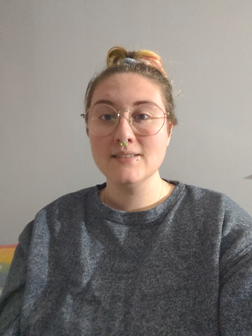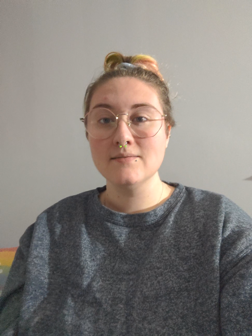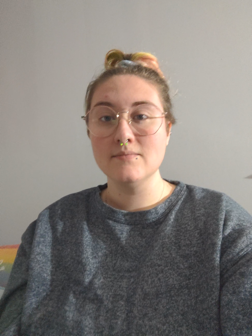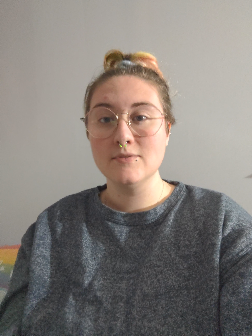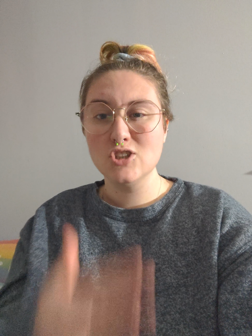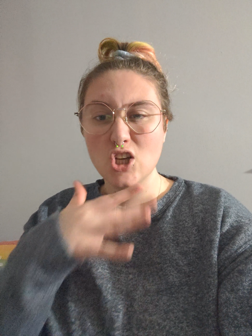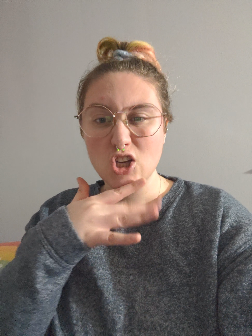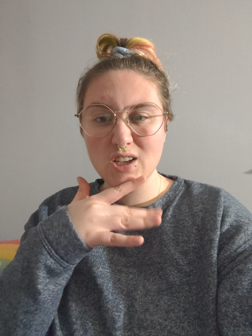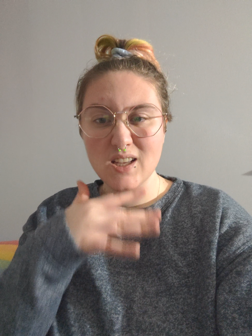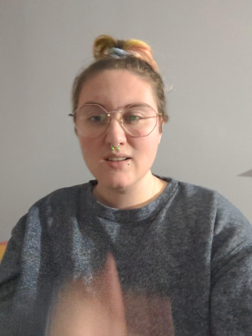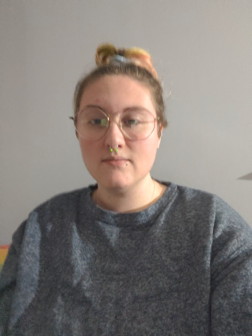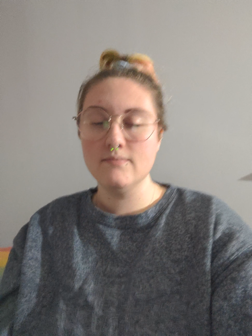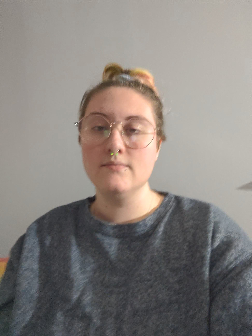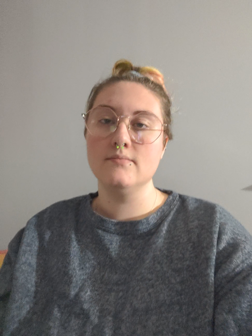dirty